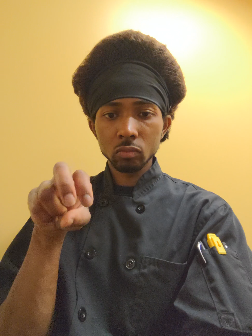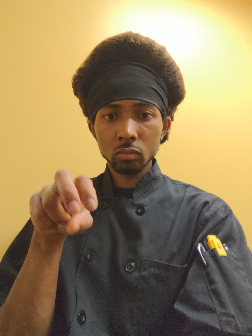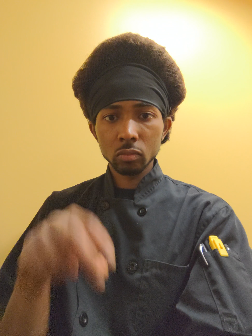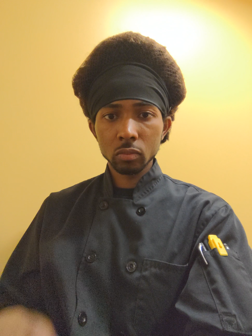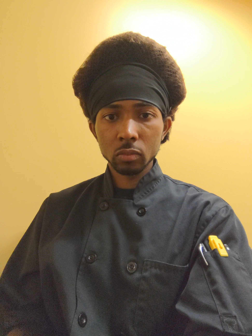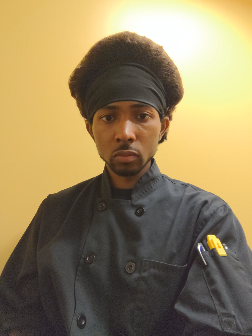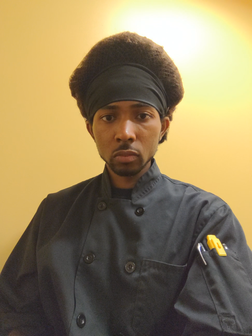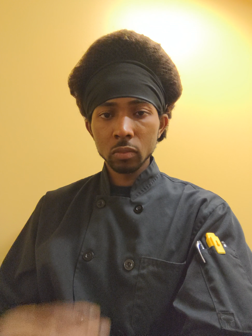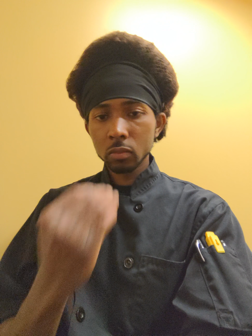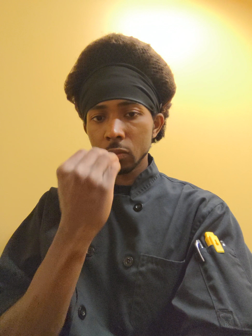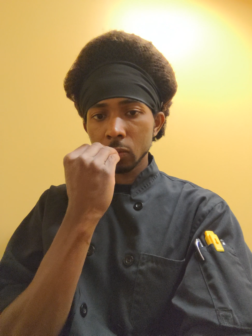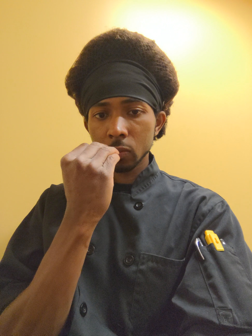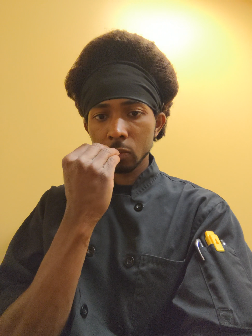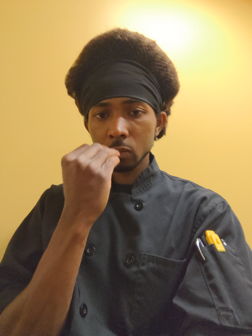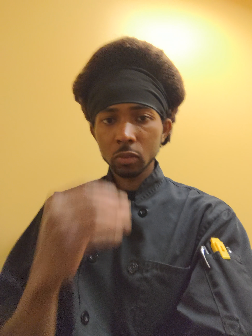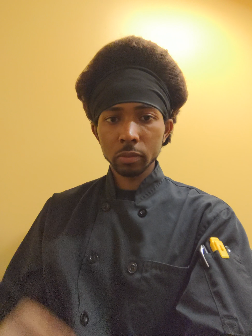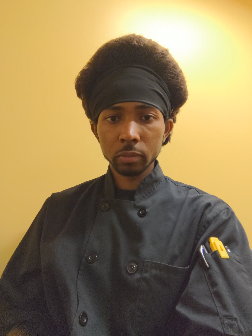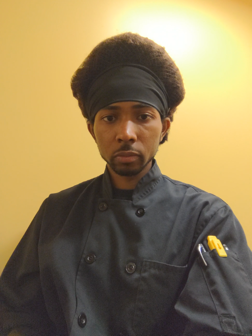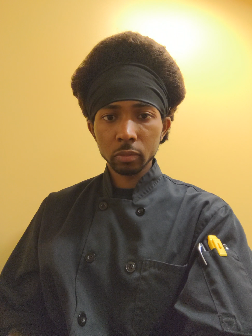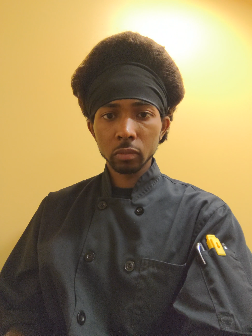eat